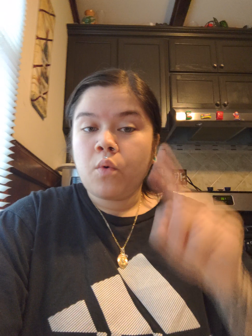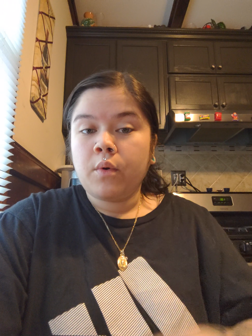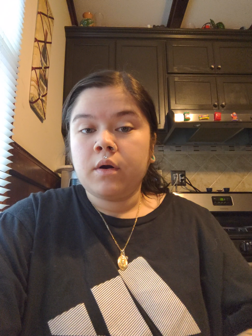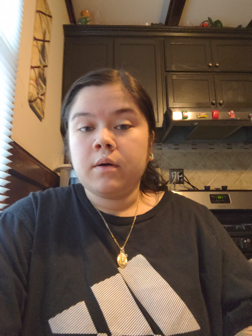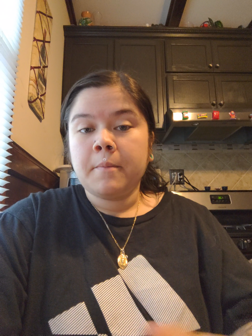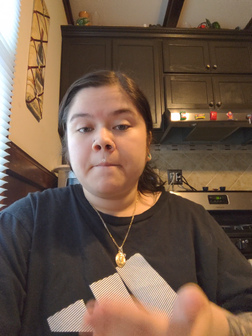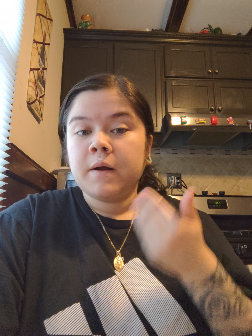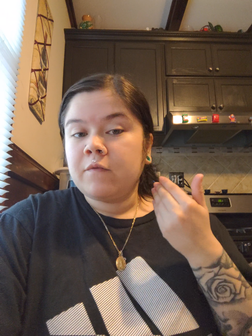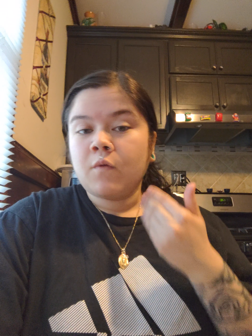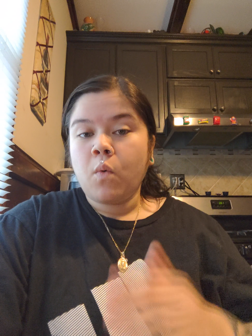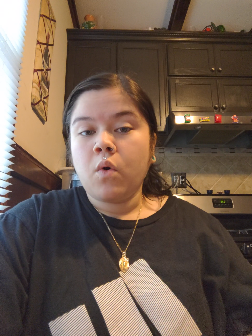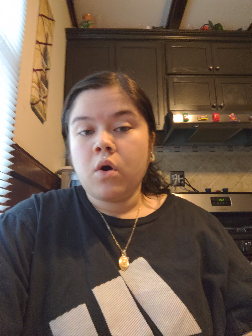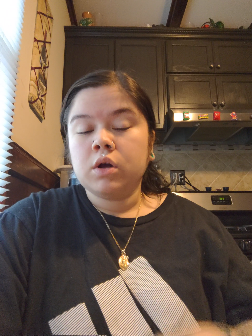before